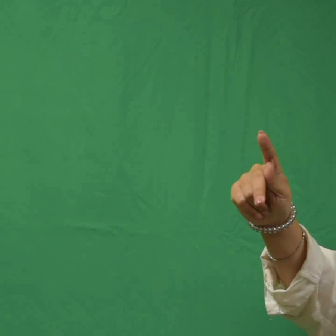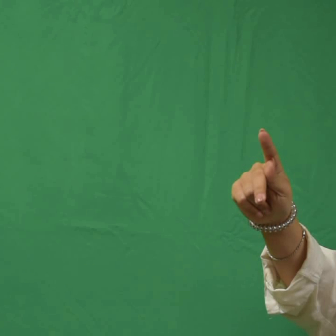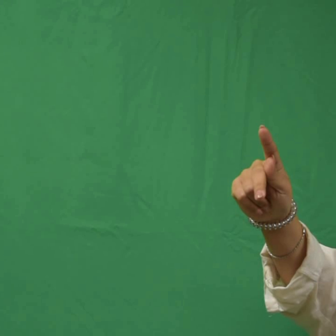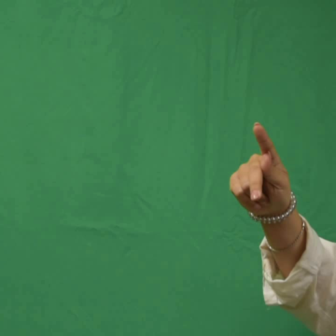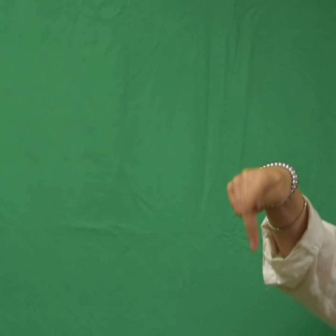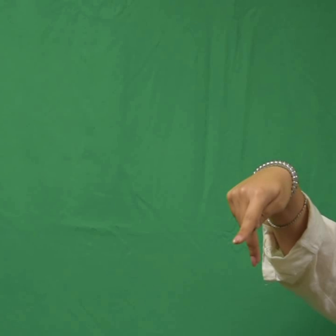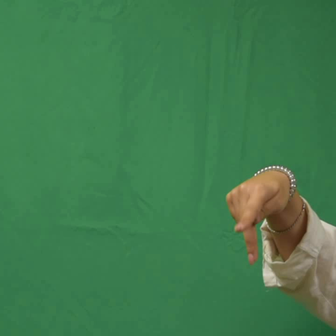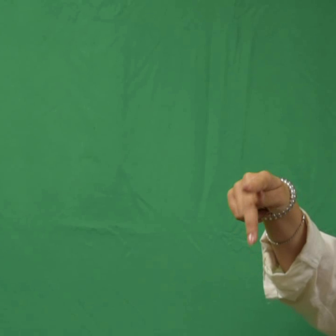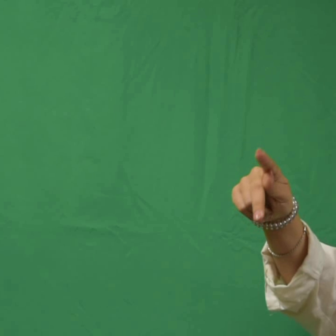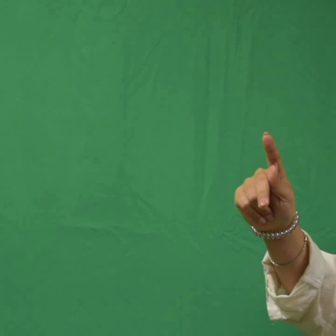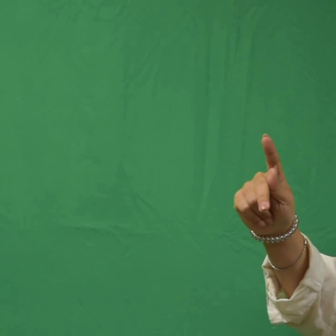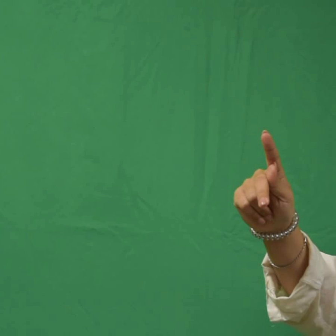K